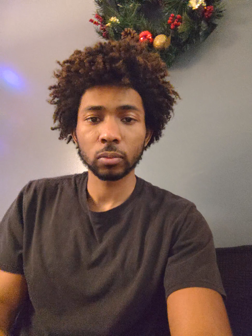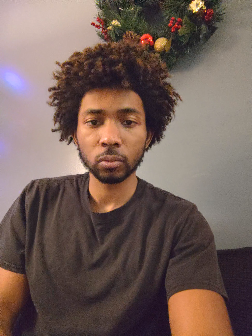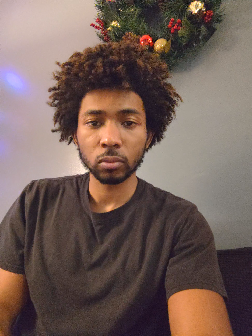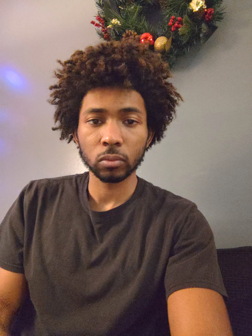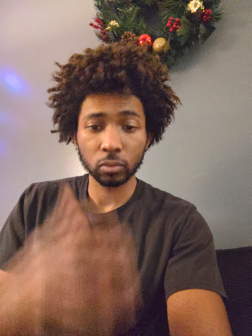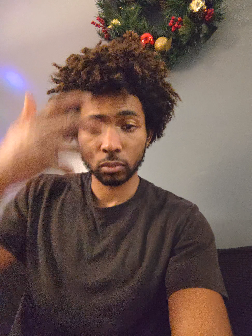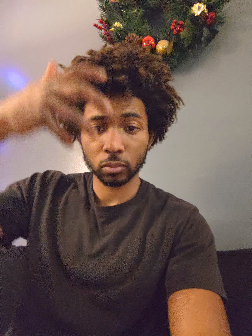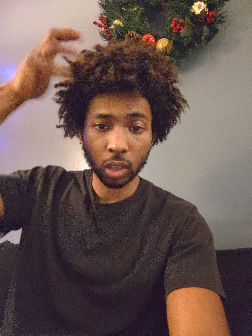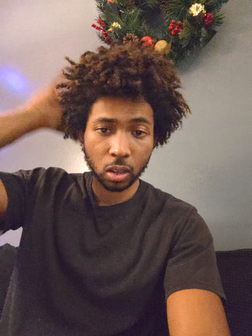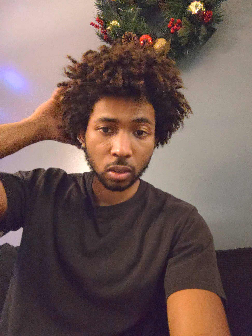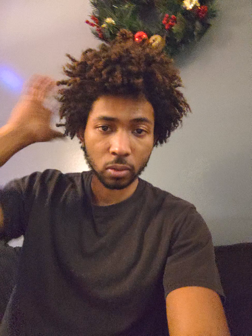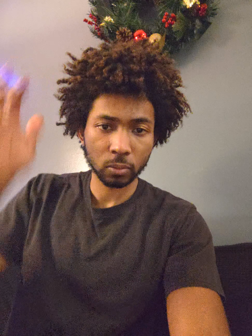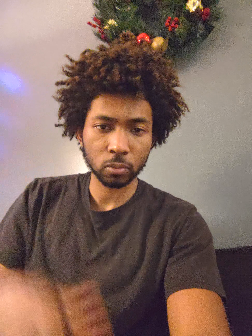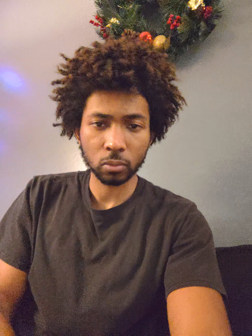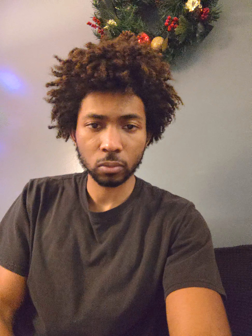lion